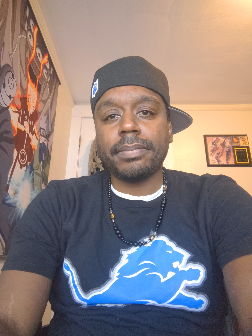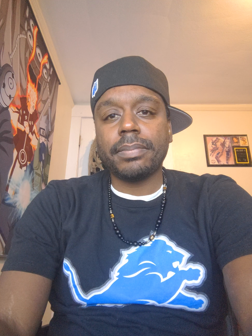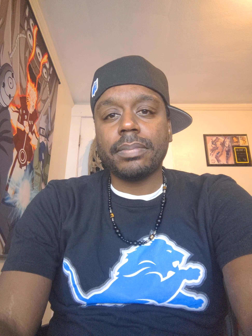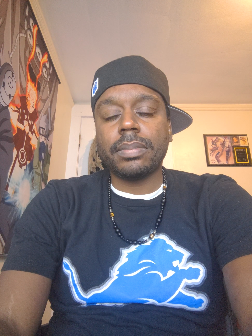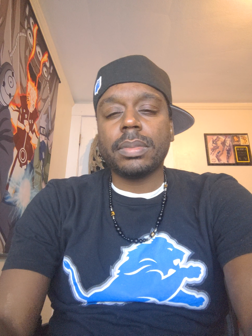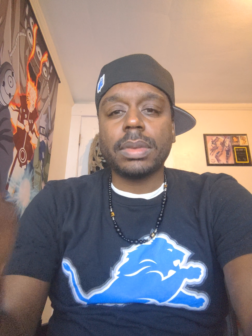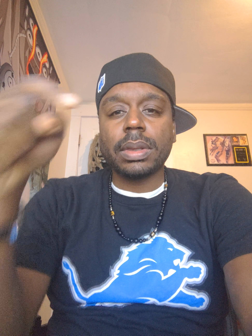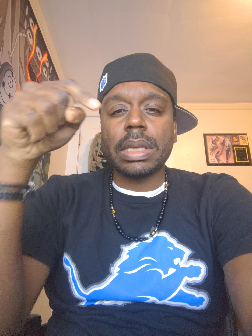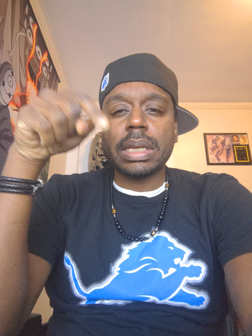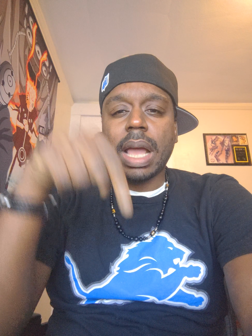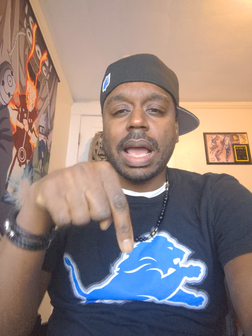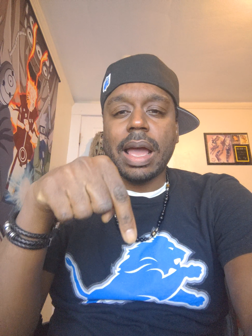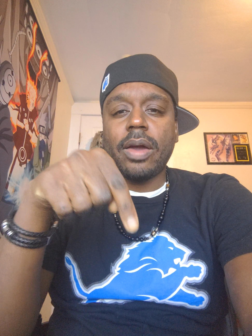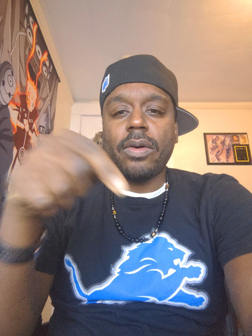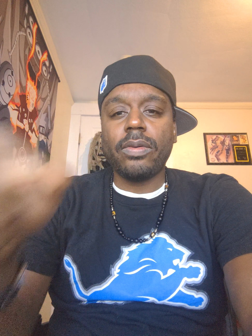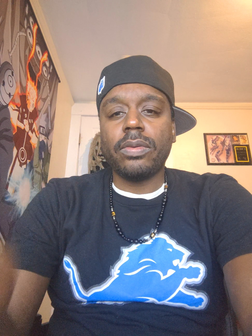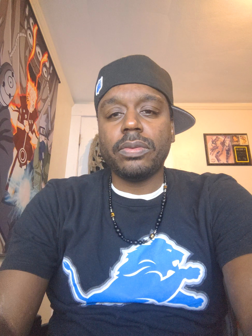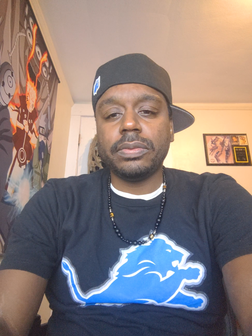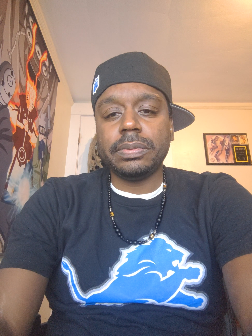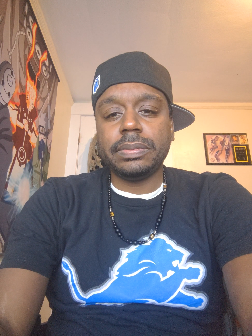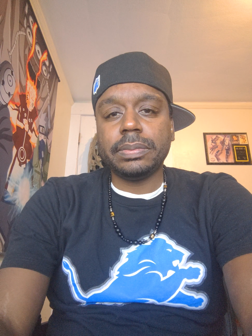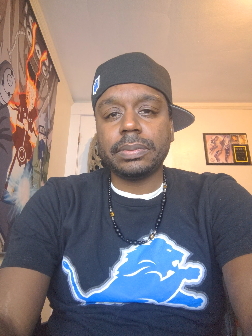down